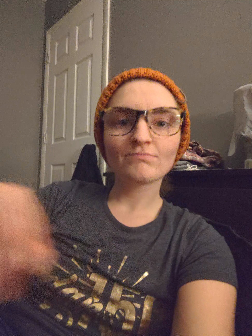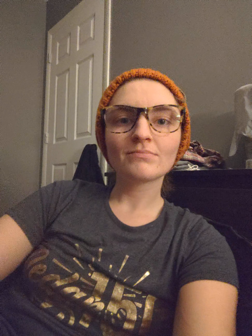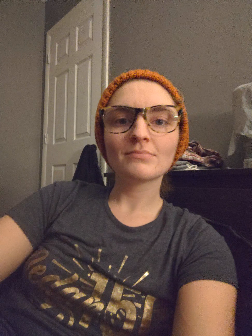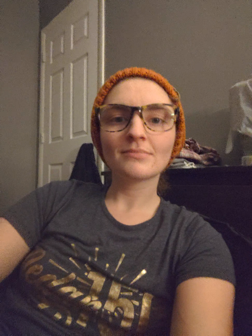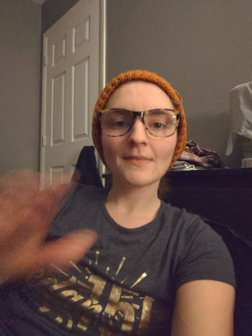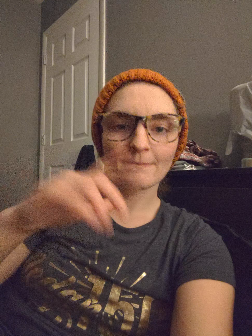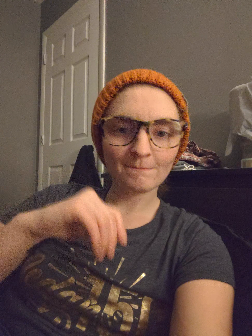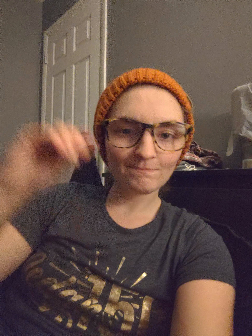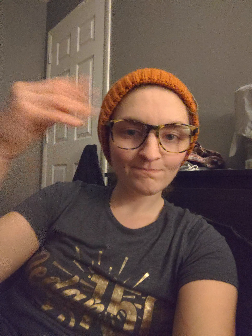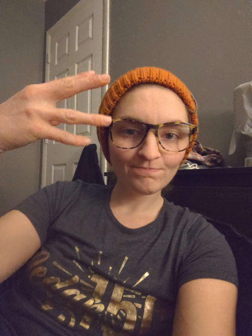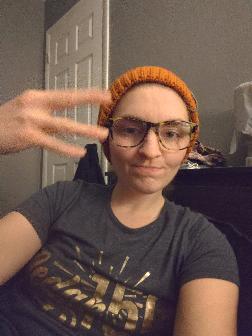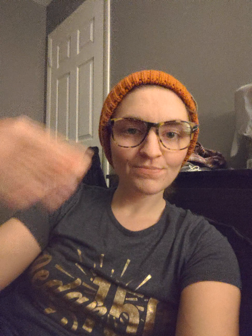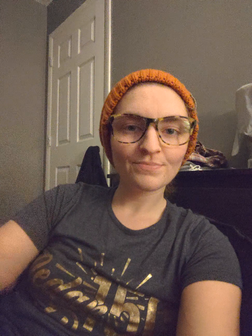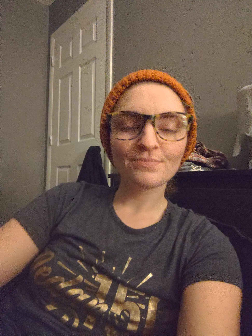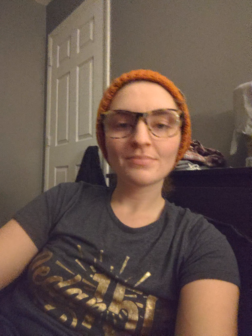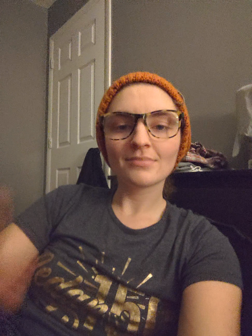lamp